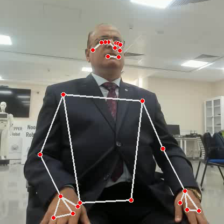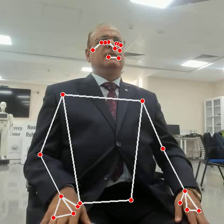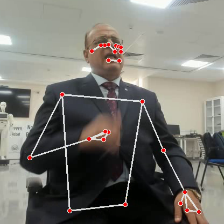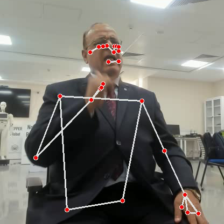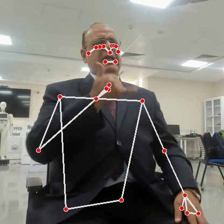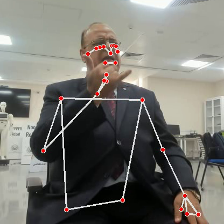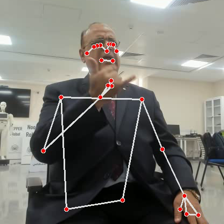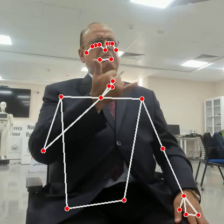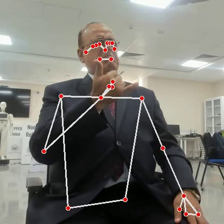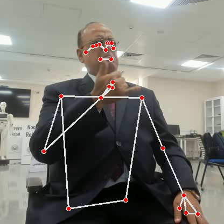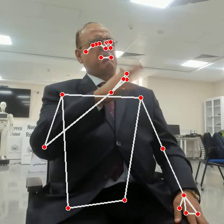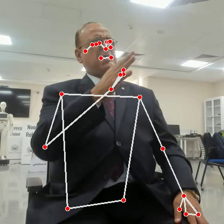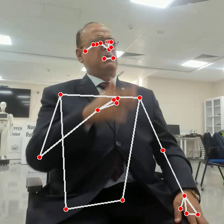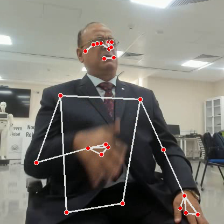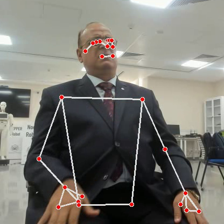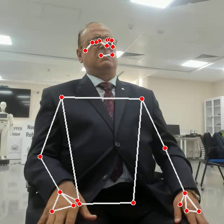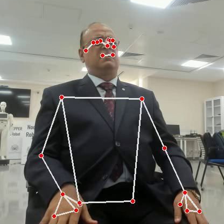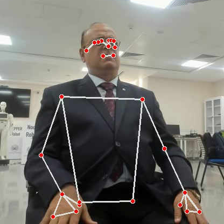sabhlala